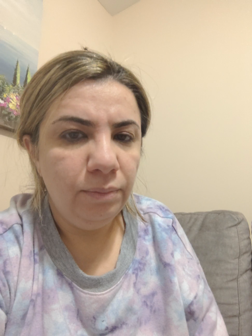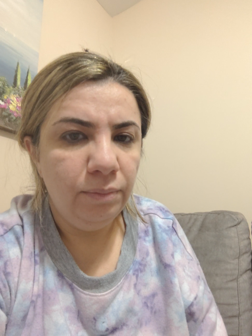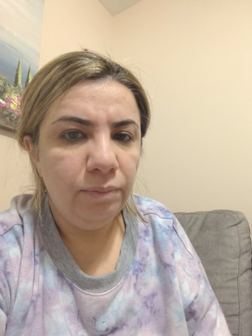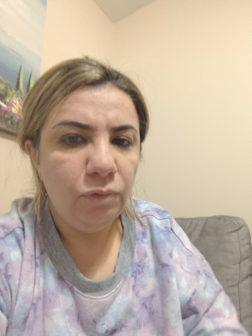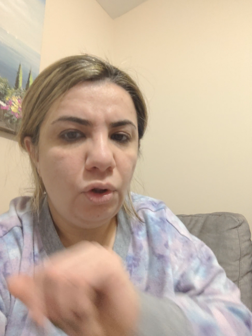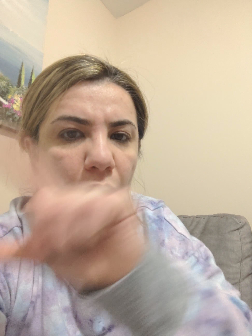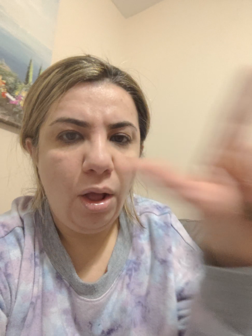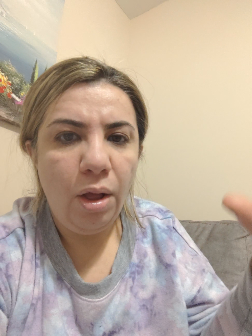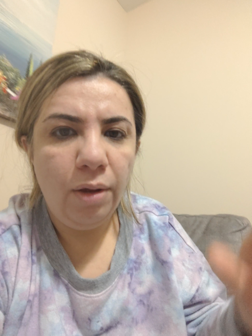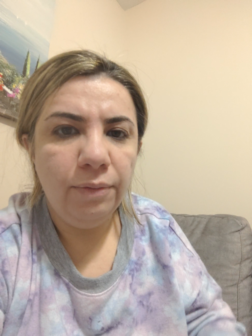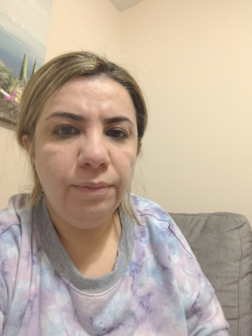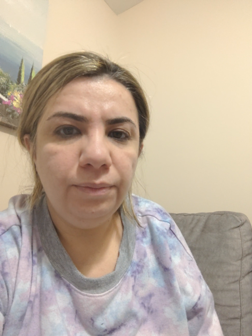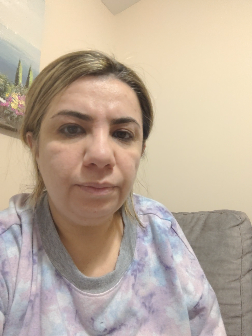all